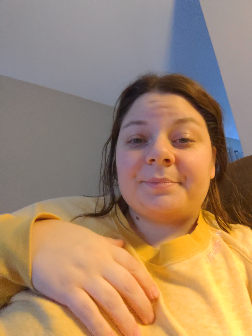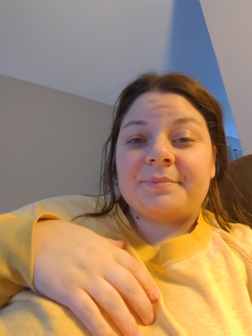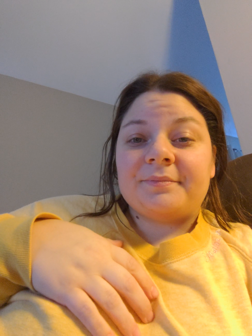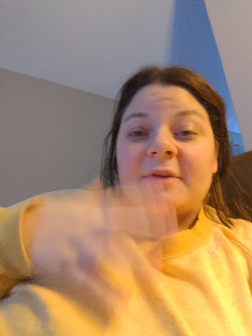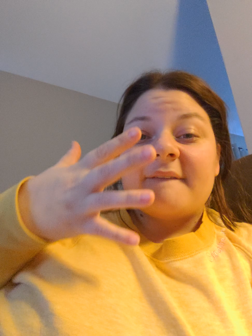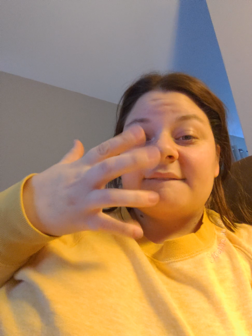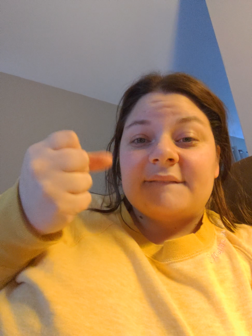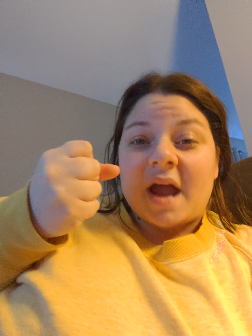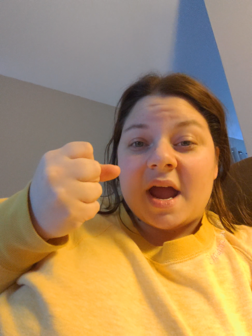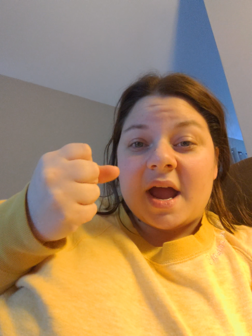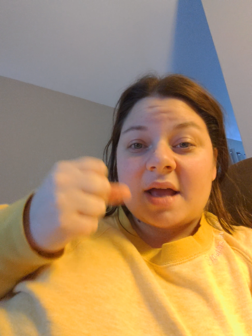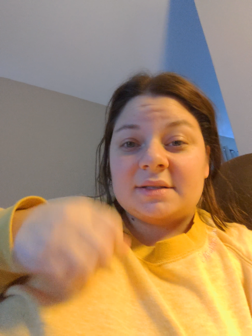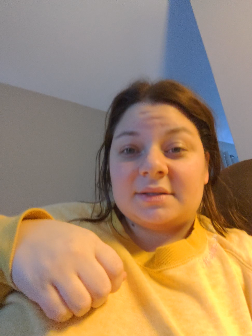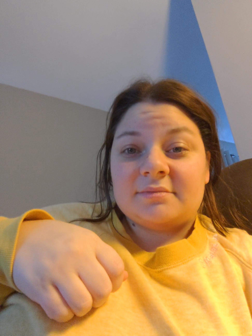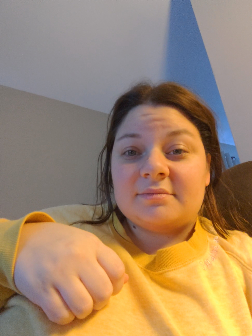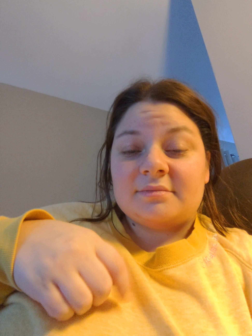fast